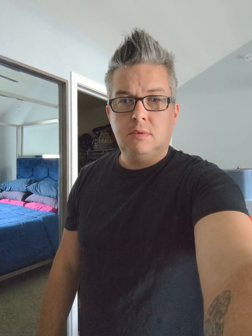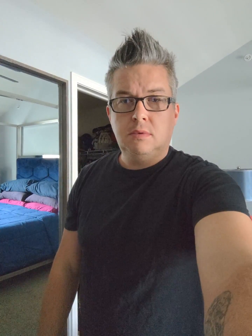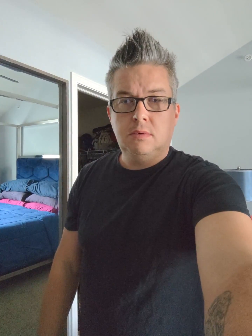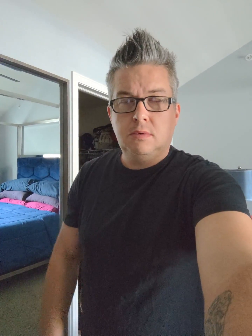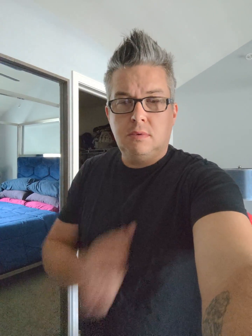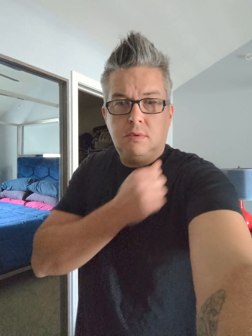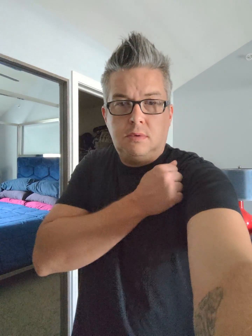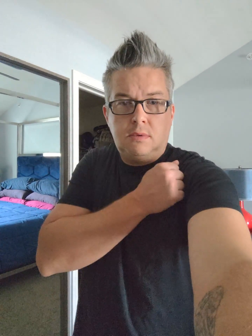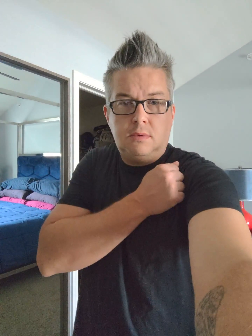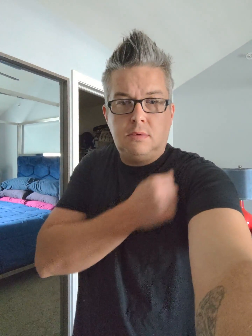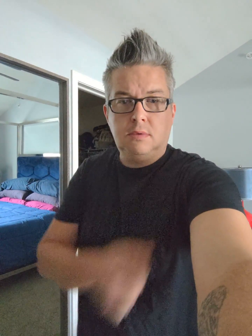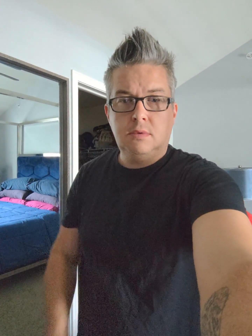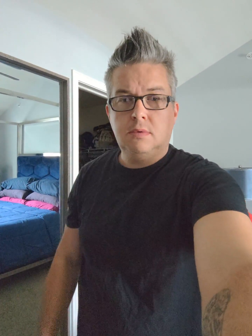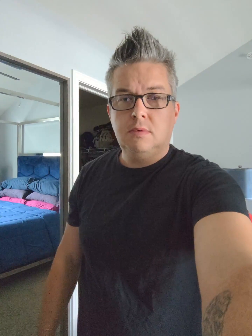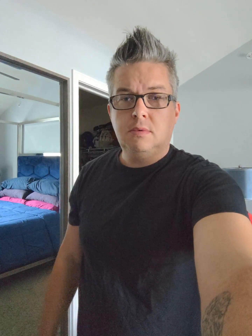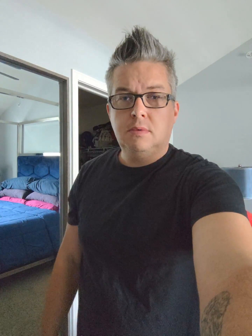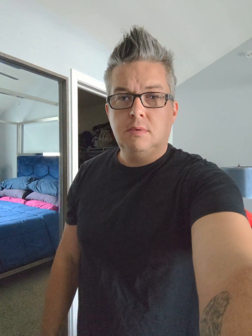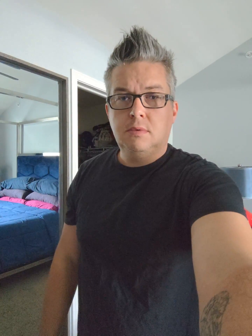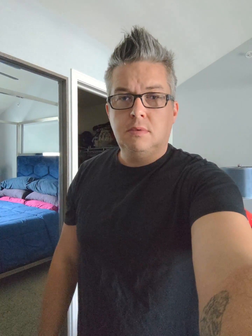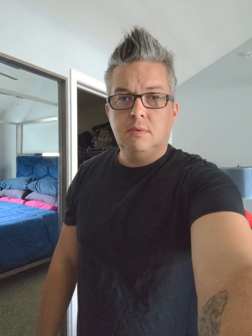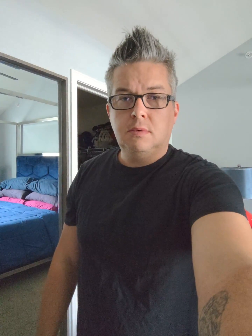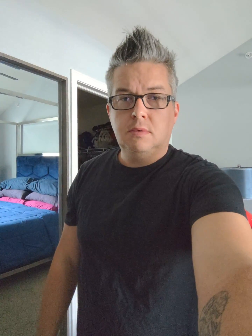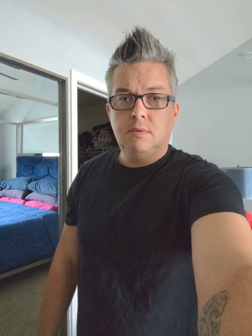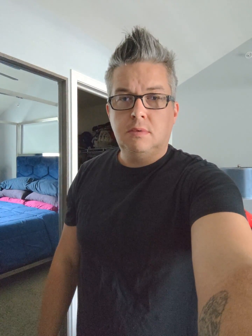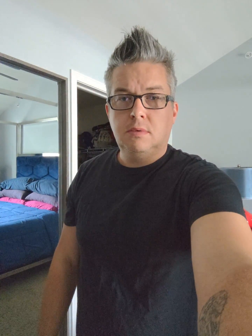love